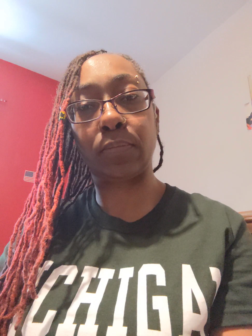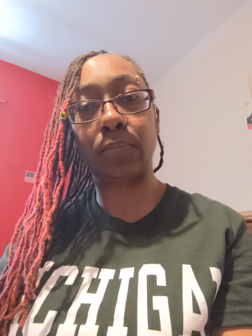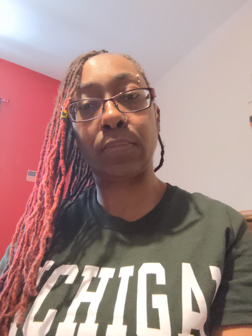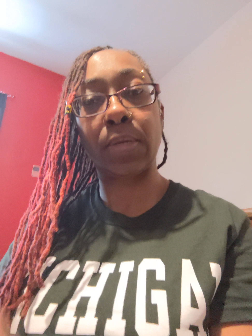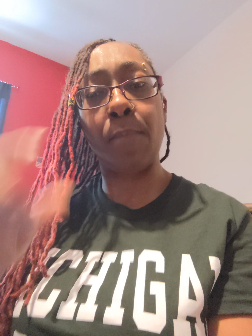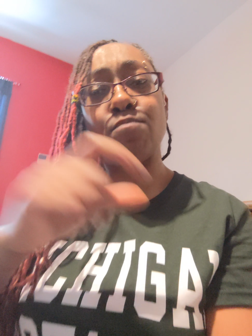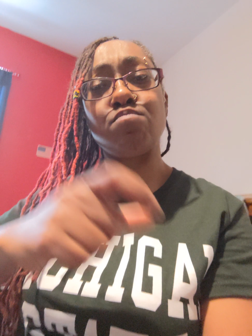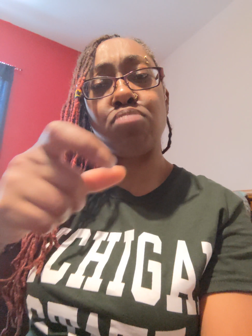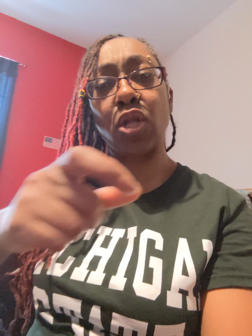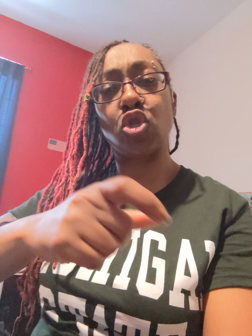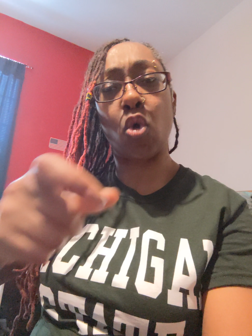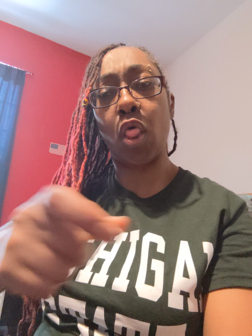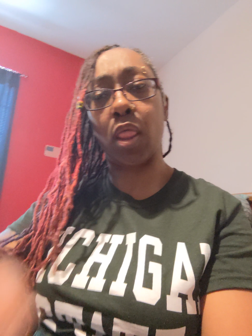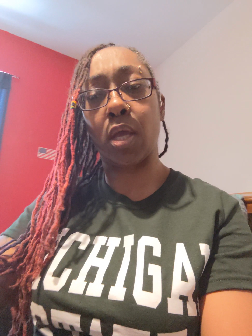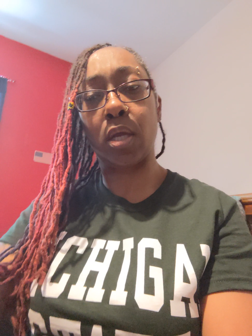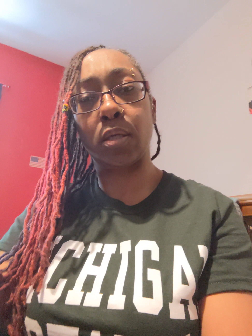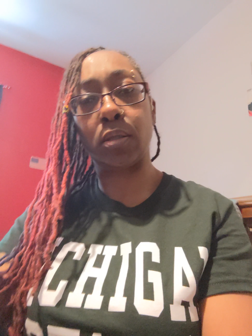puzzle